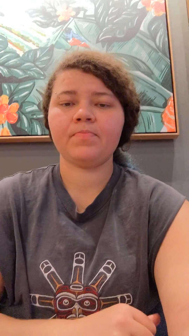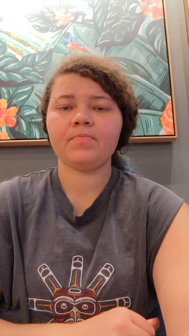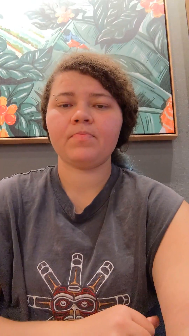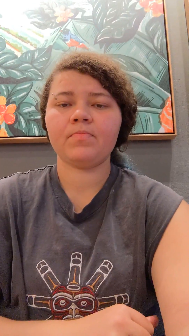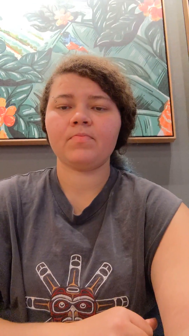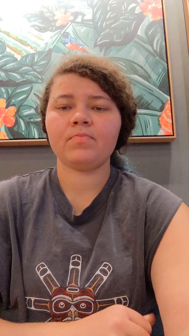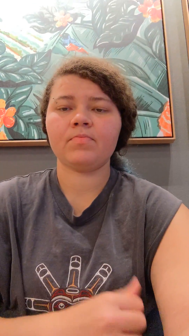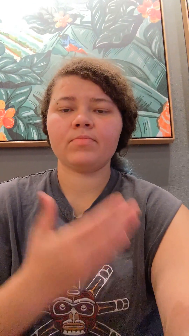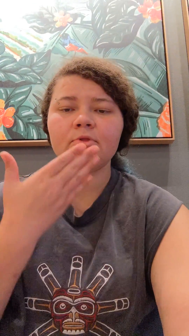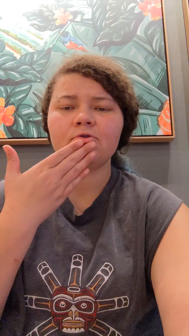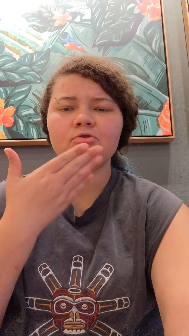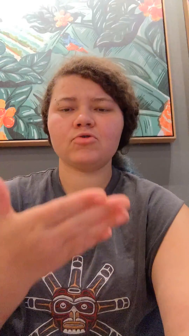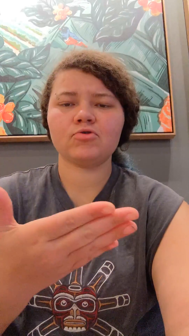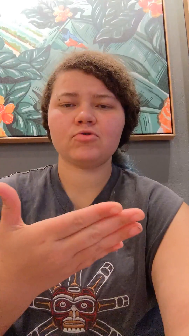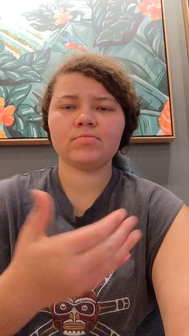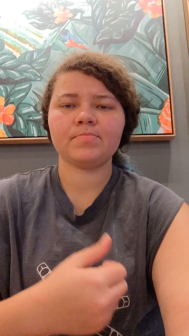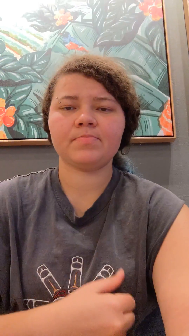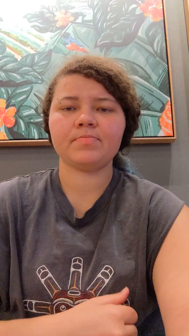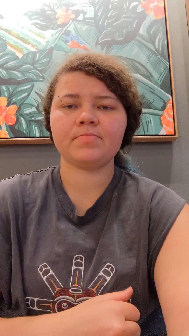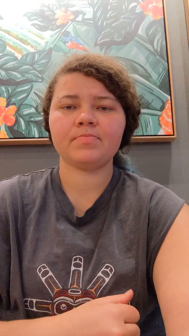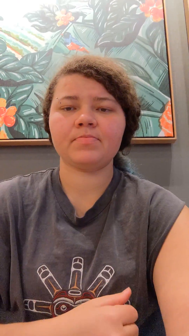good